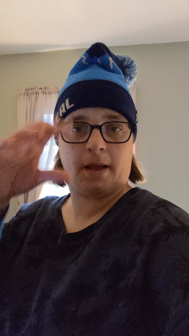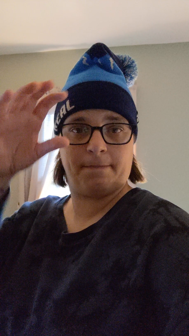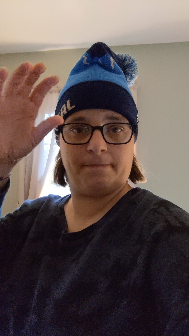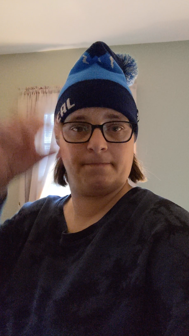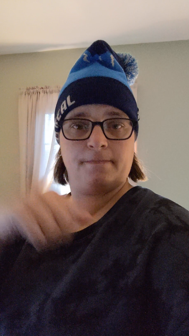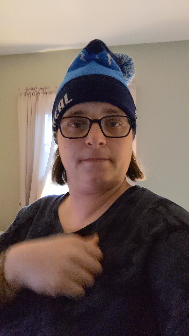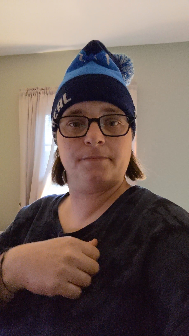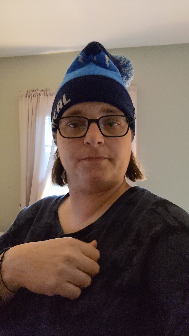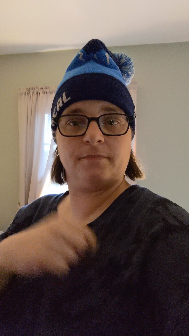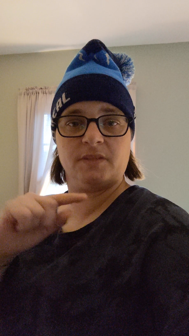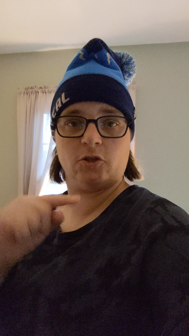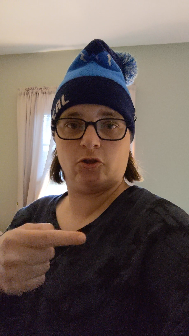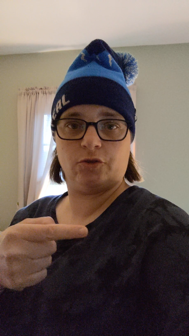hurt